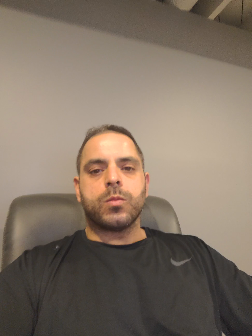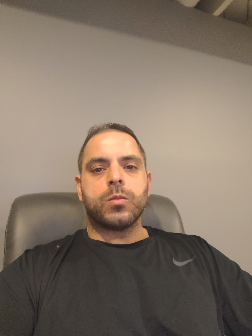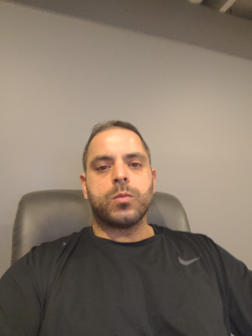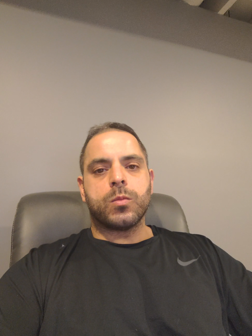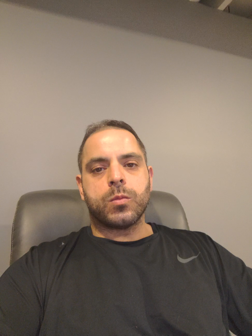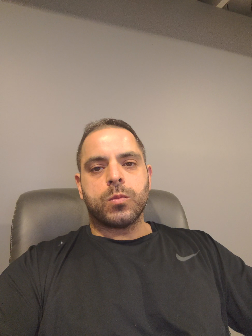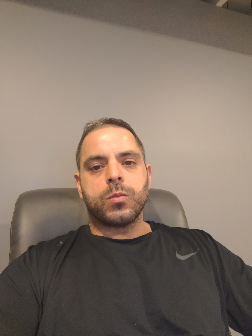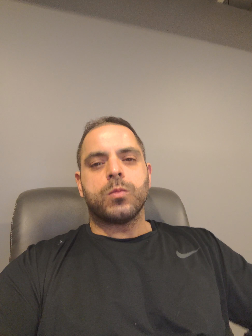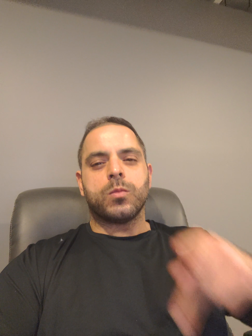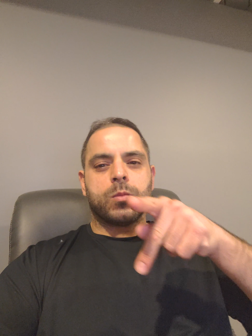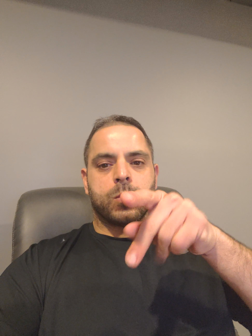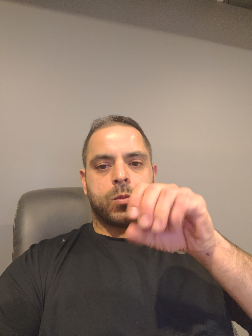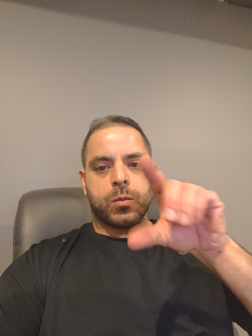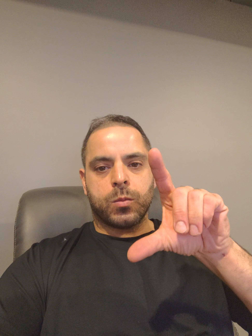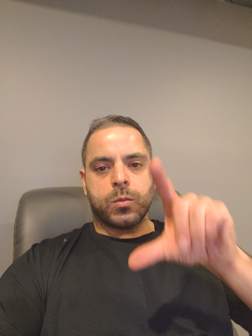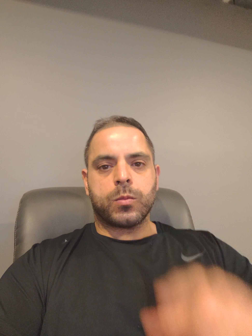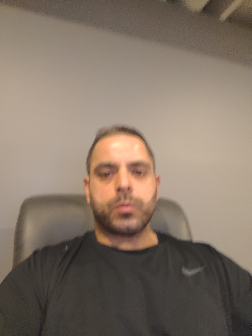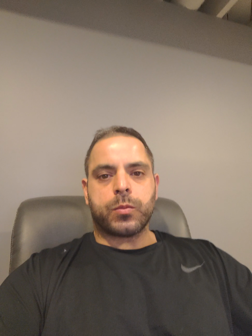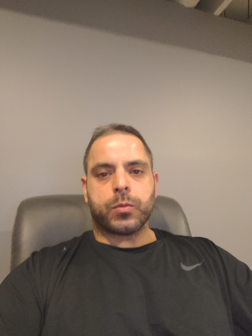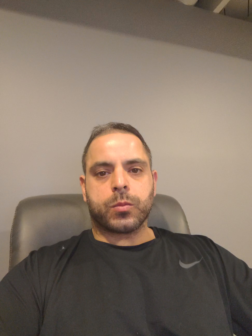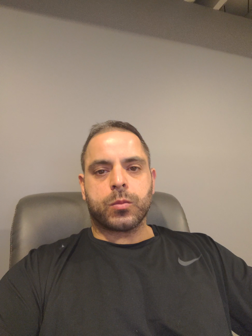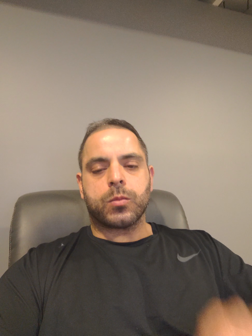pool